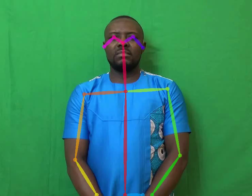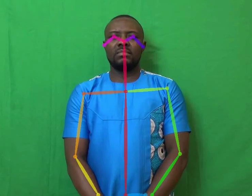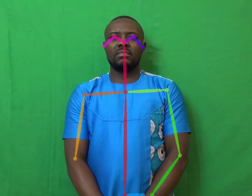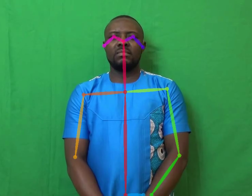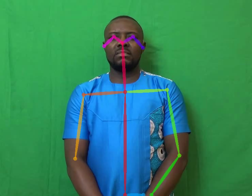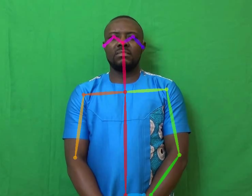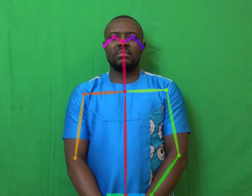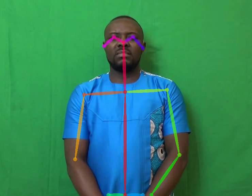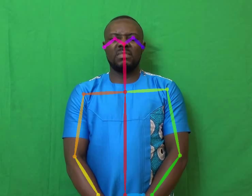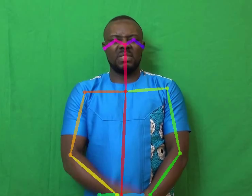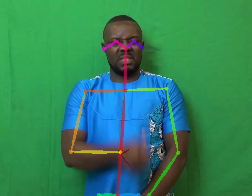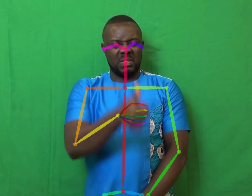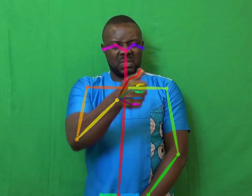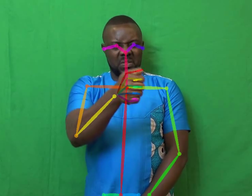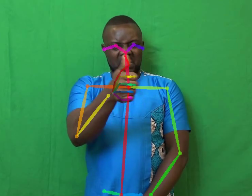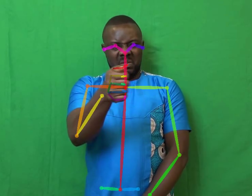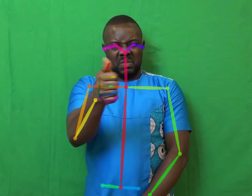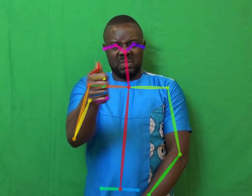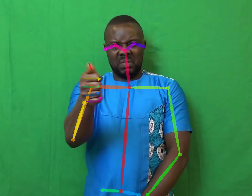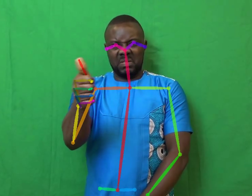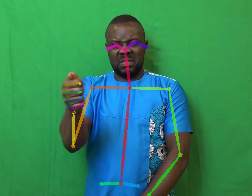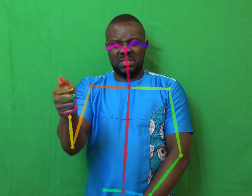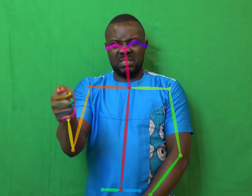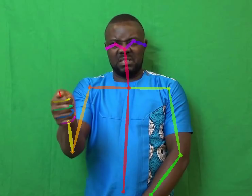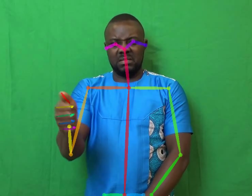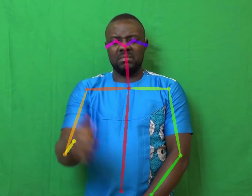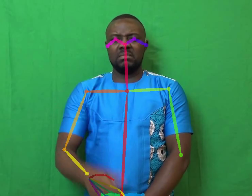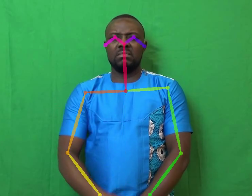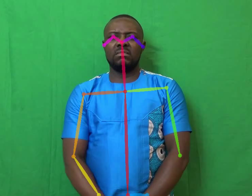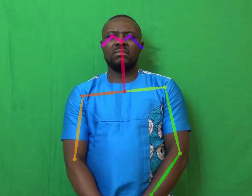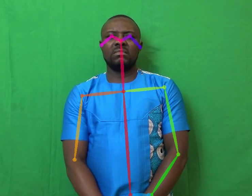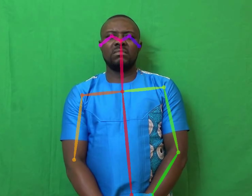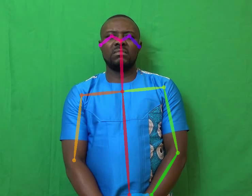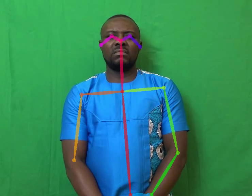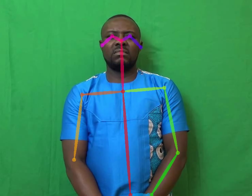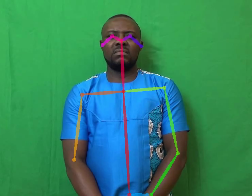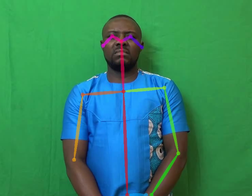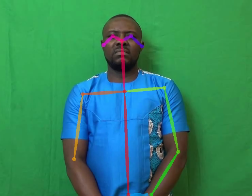insult